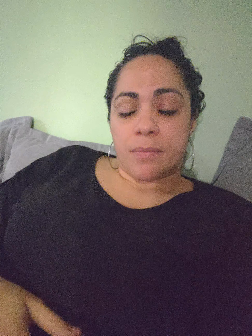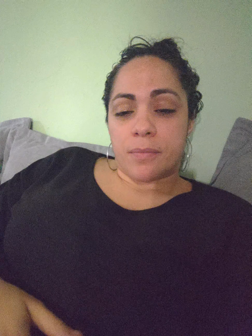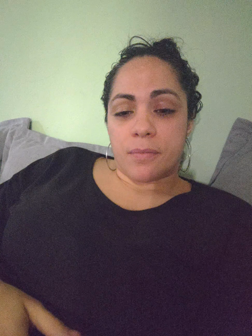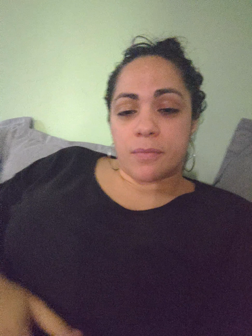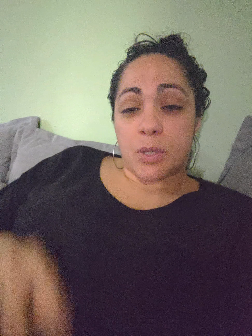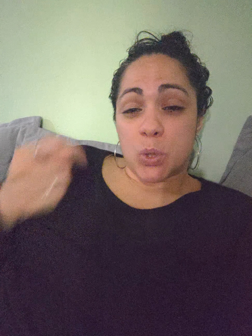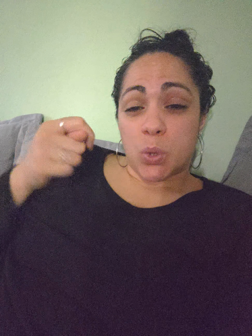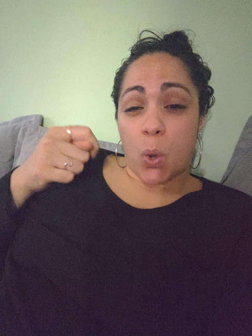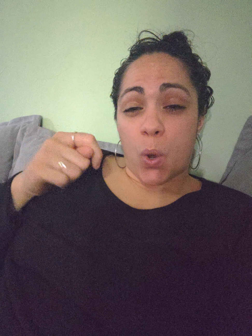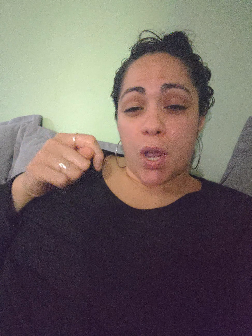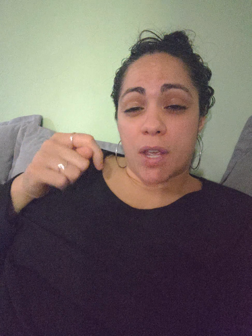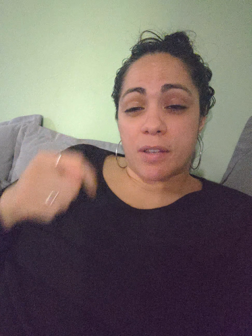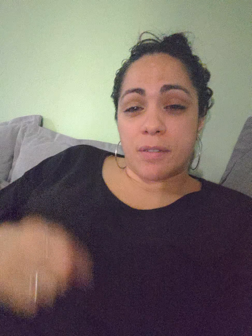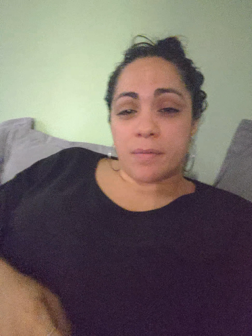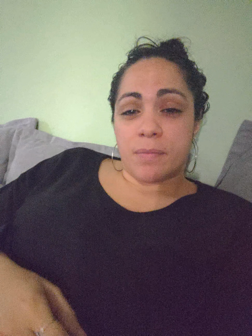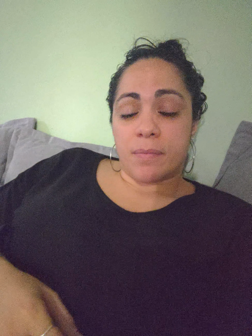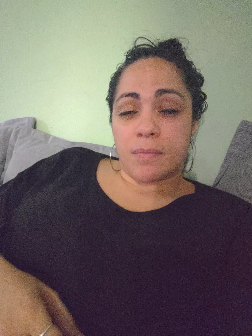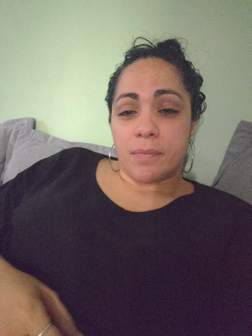toy